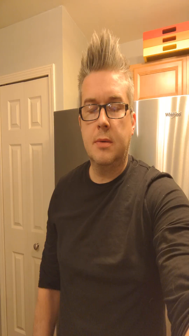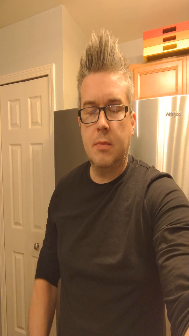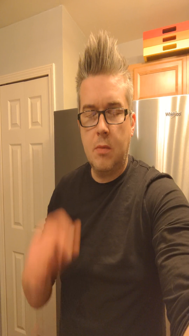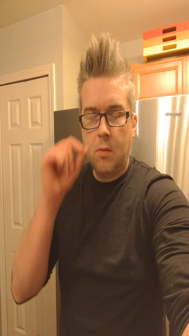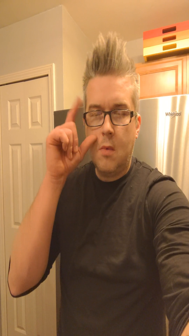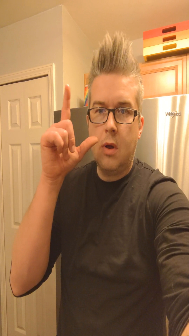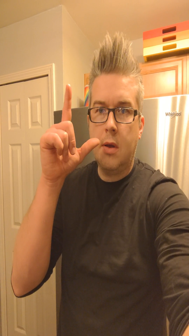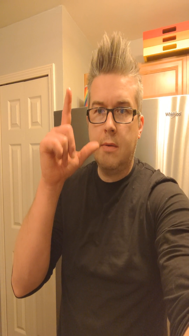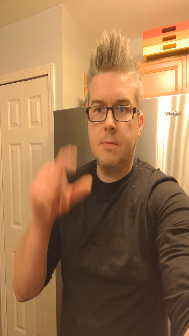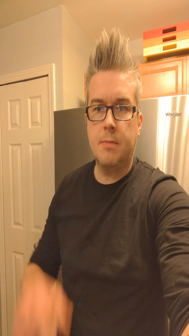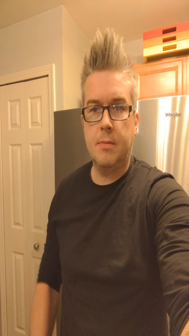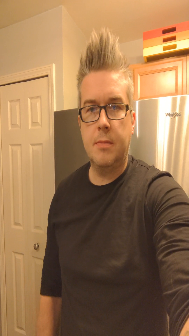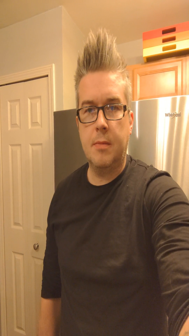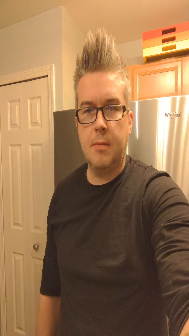wake